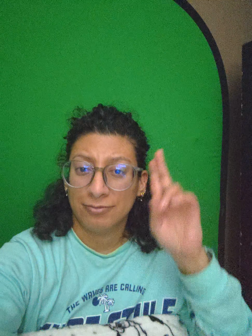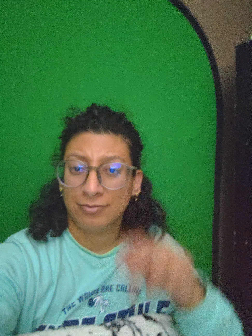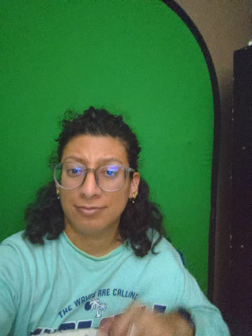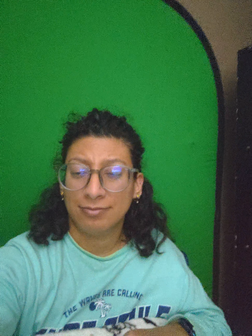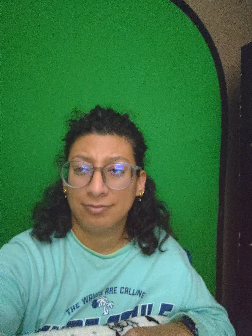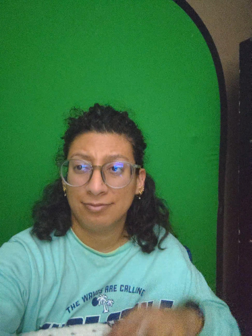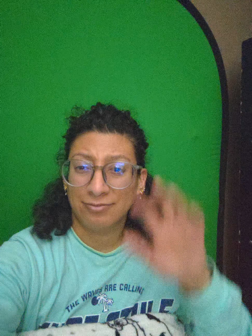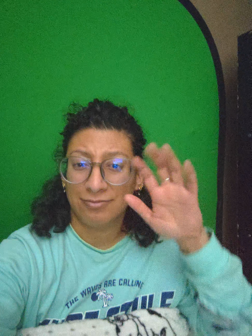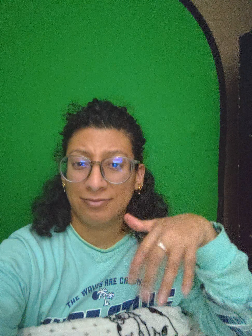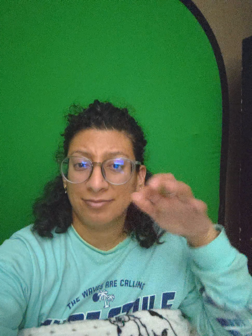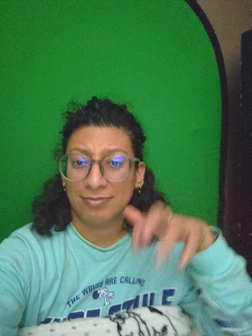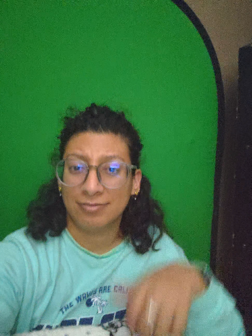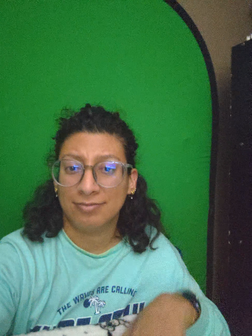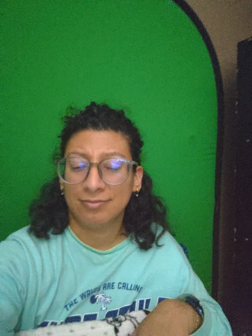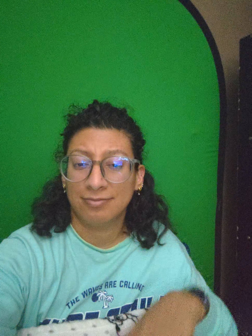rain